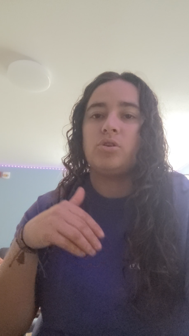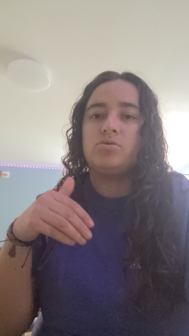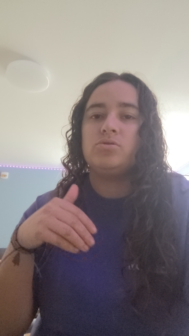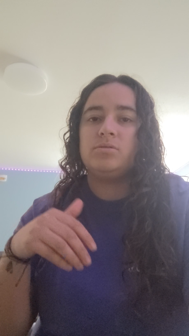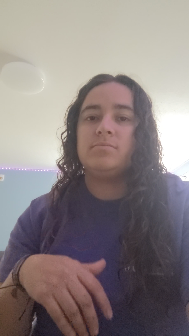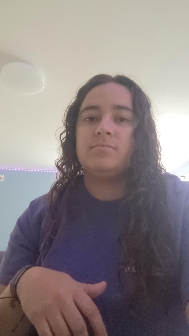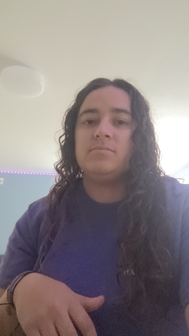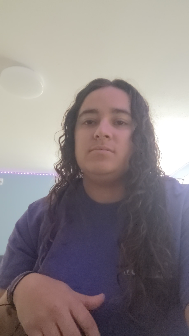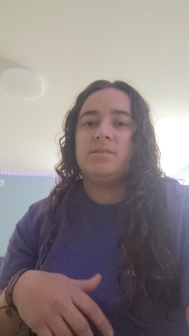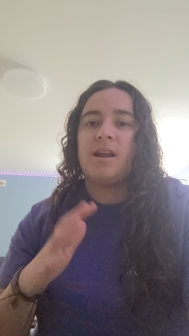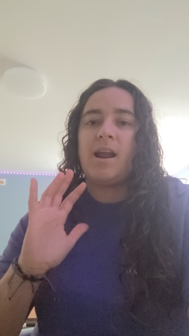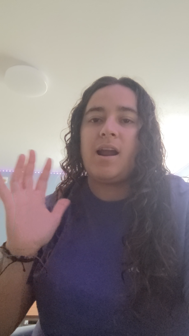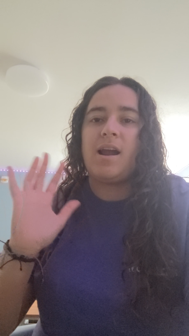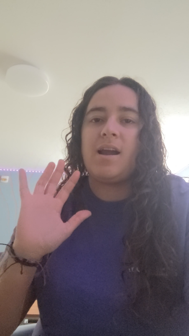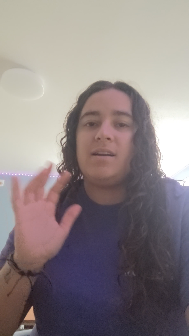hi